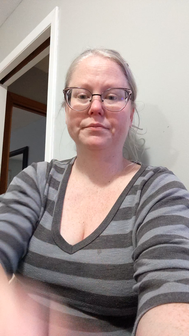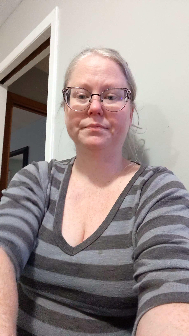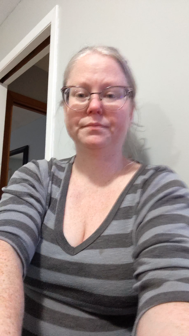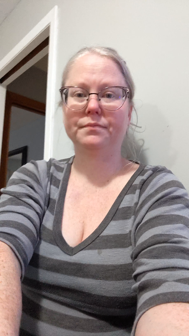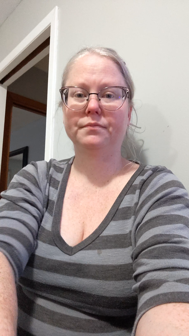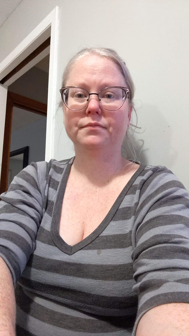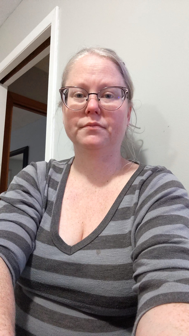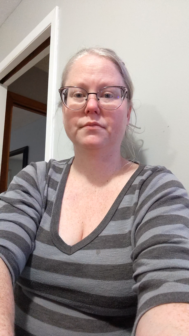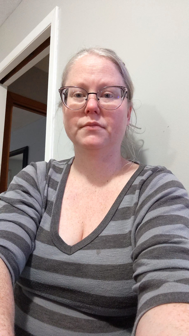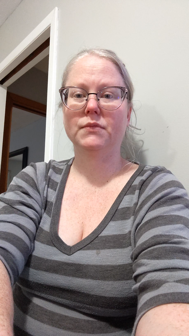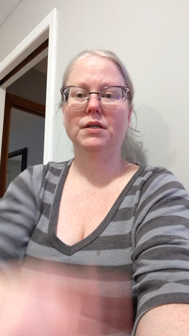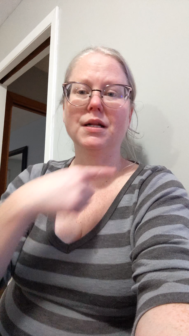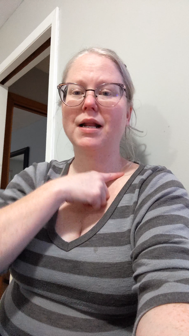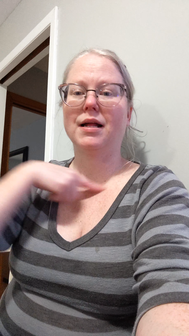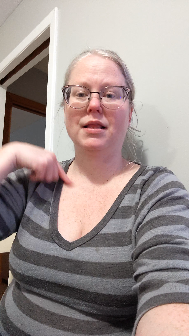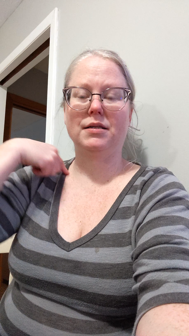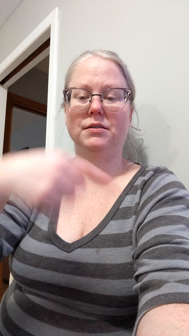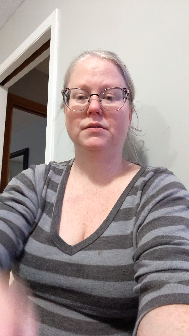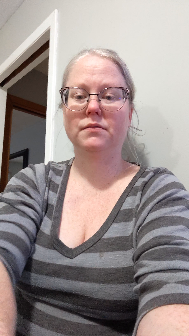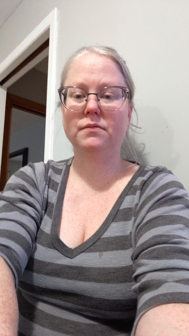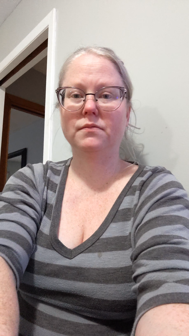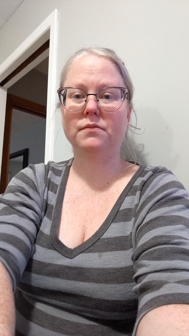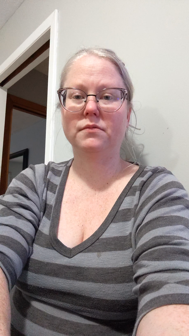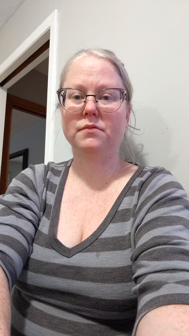necklace